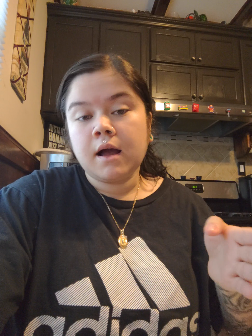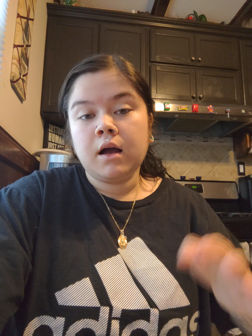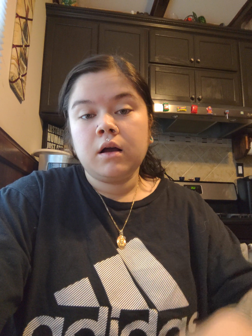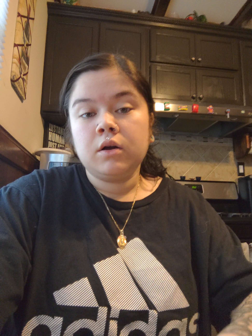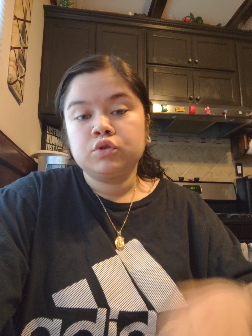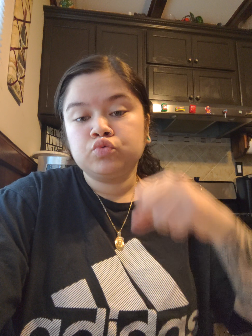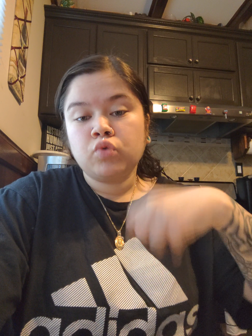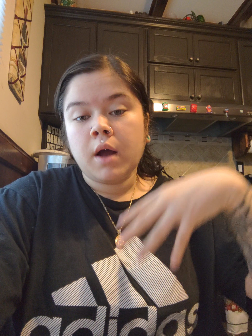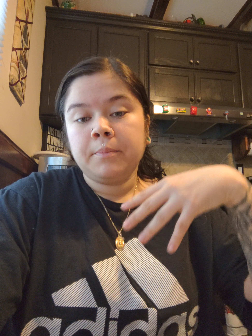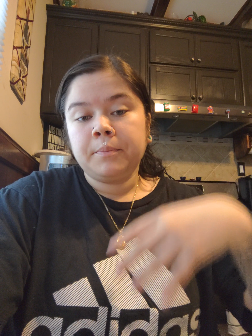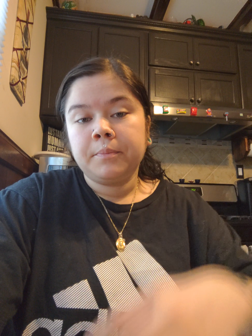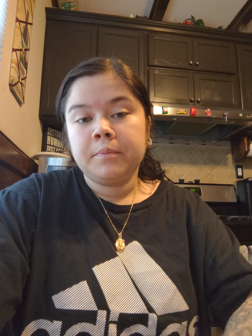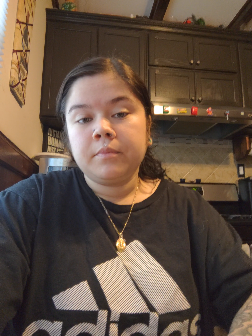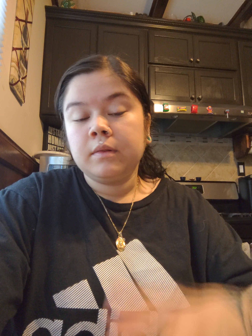drop